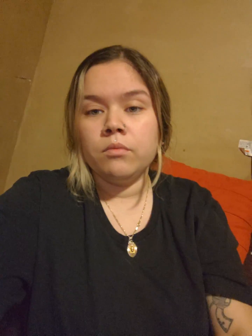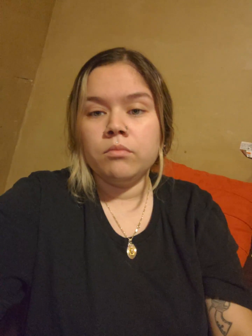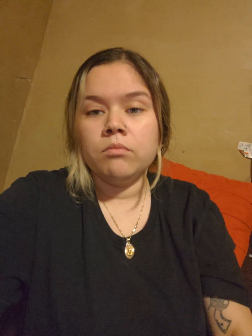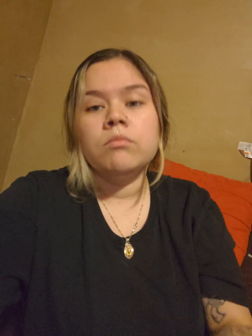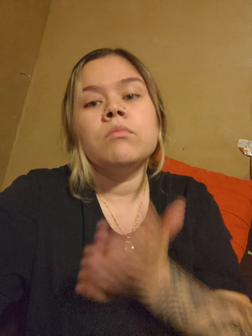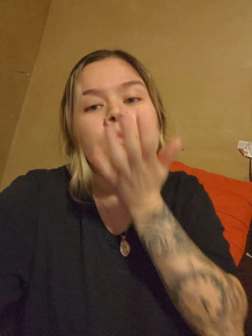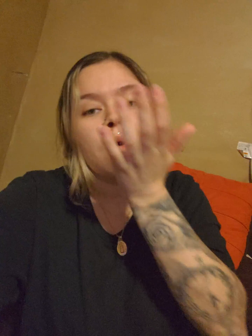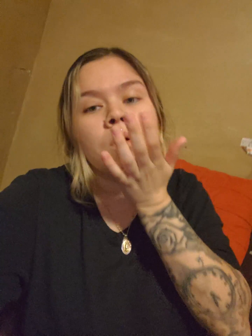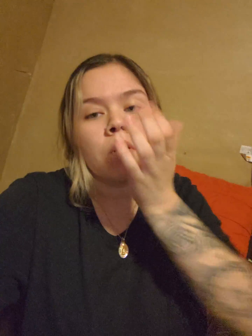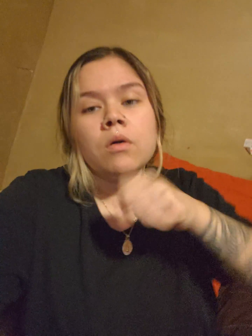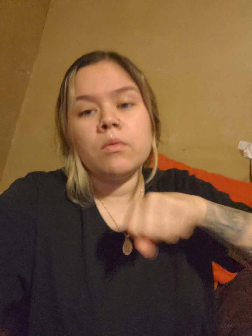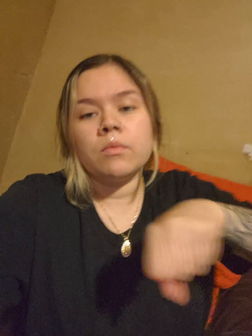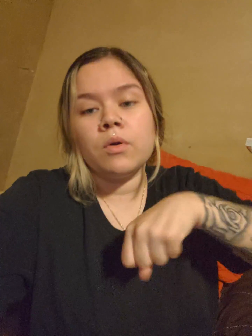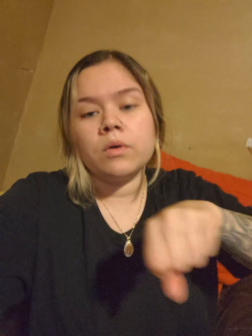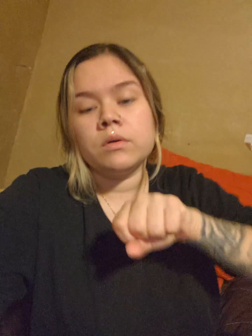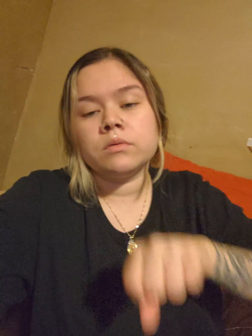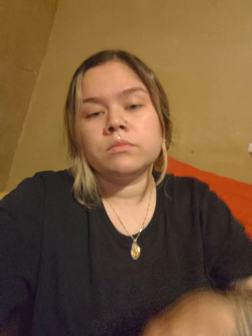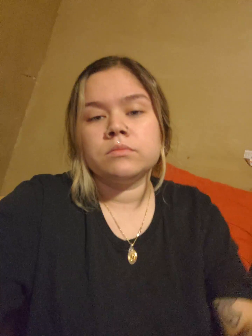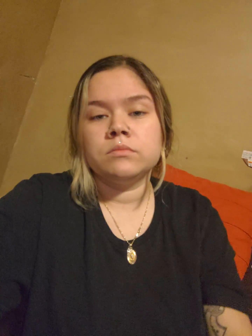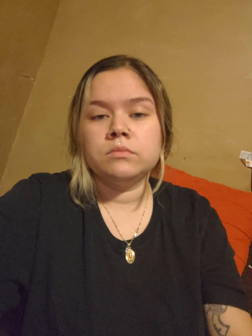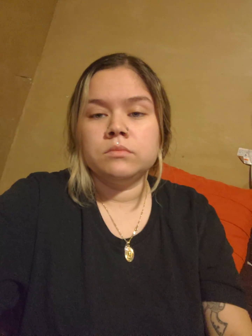lawn mower